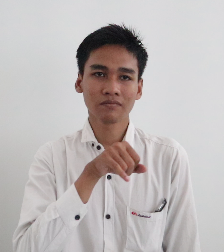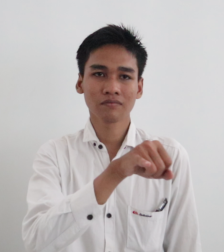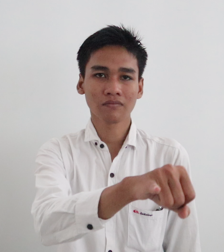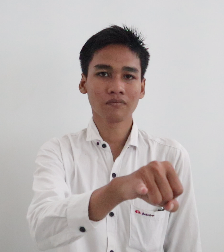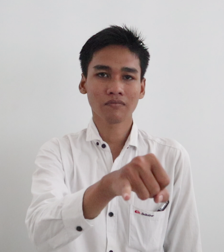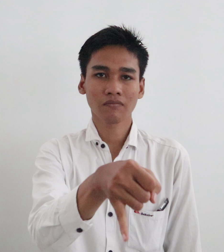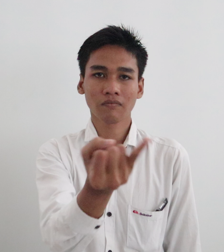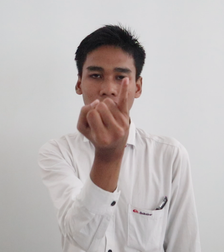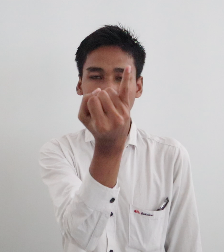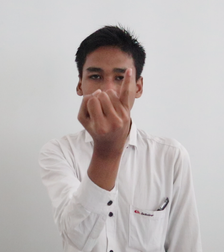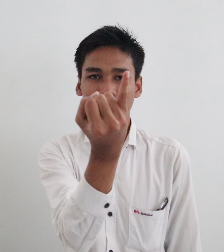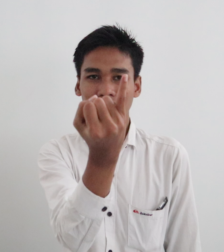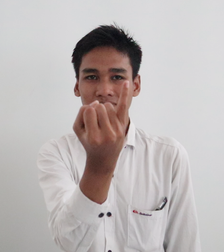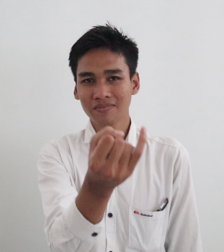J